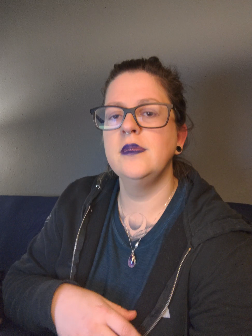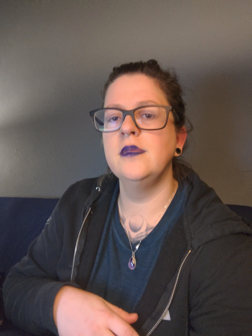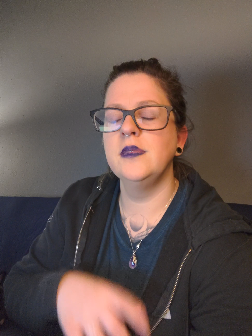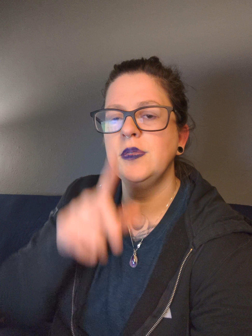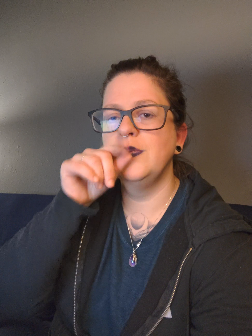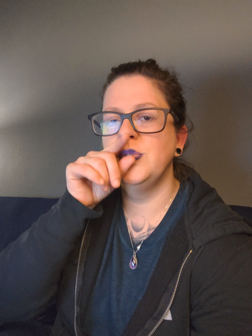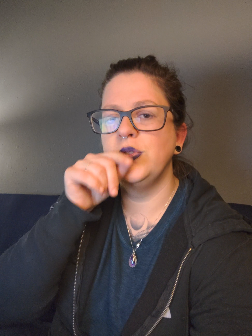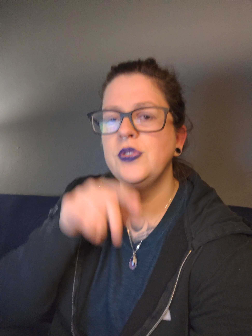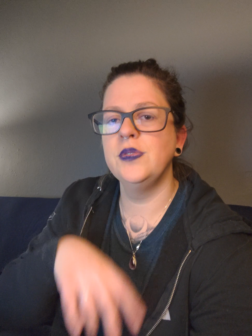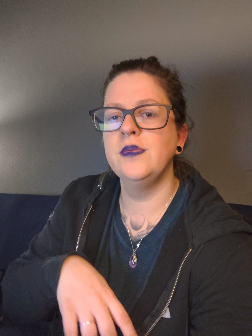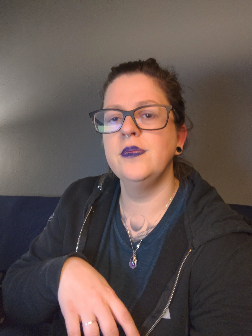bird